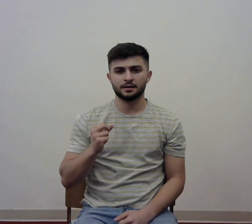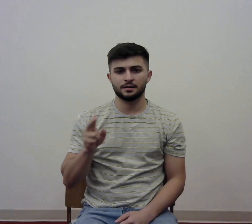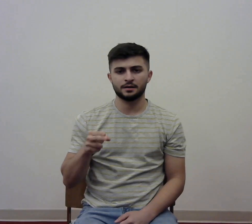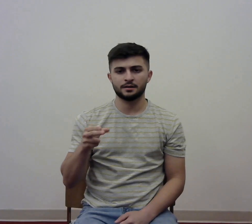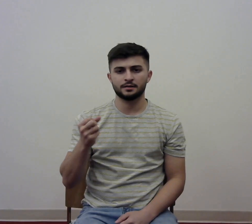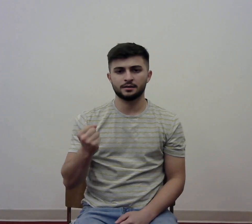D